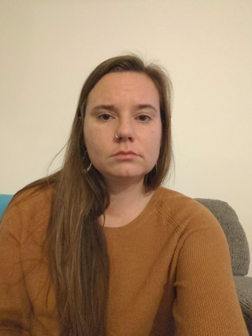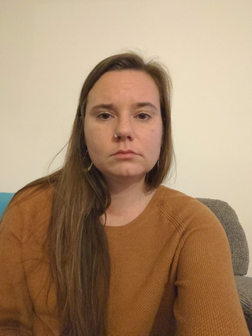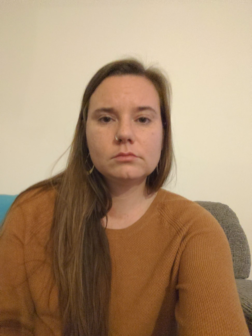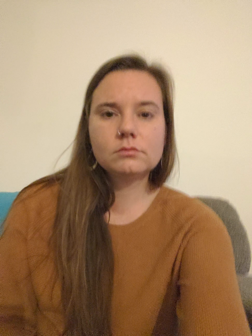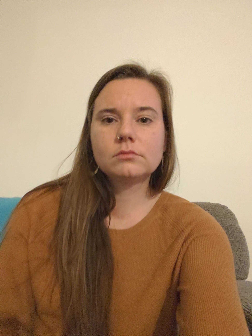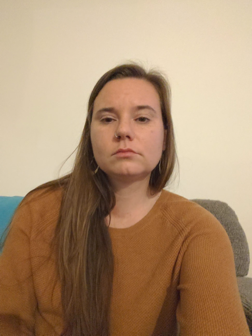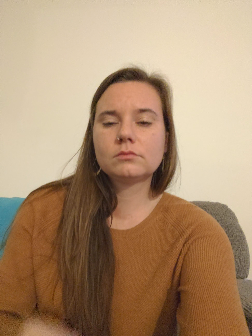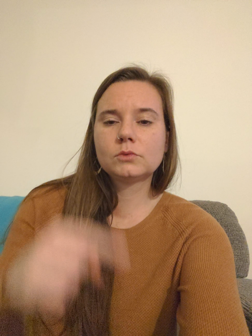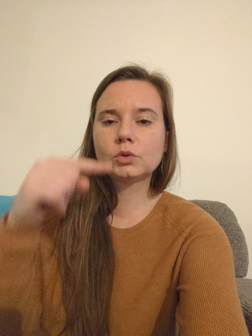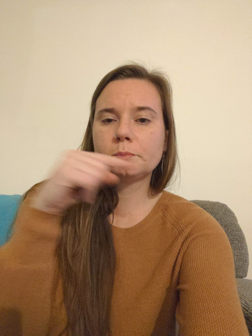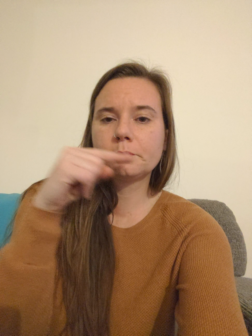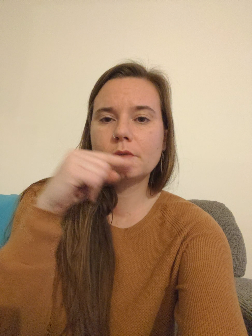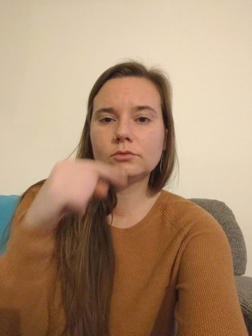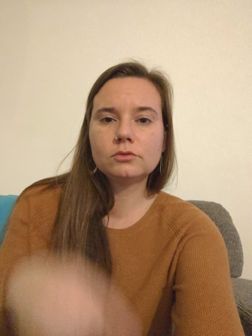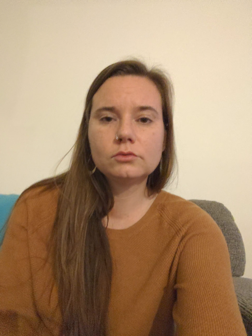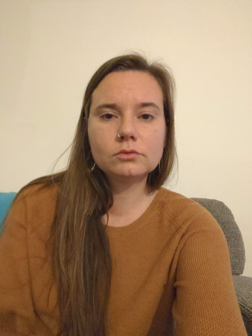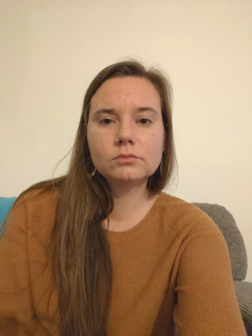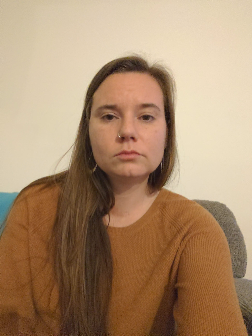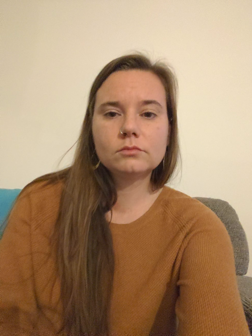toothbrush